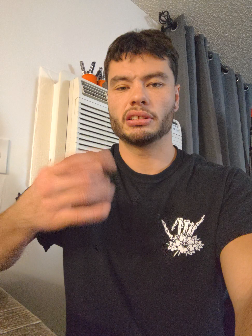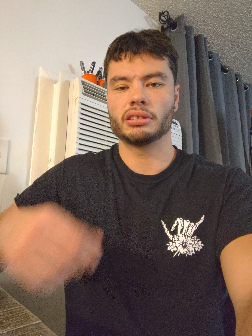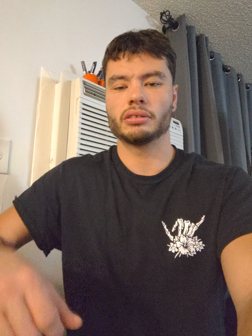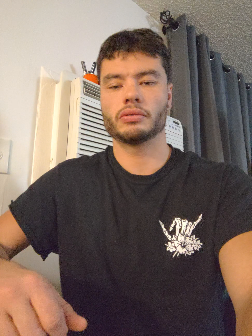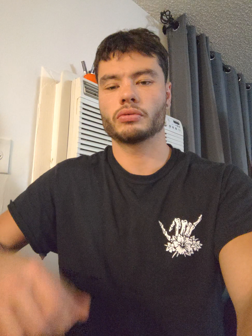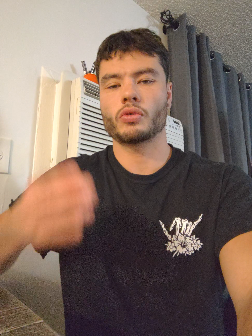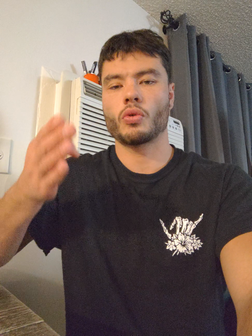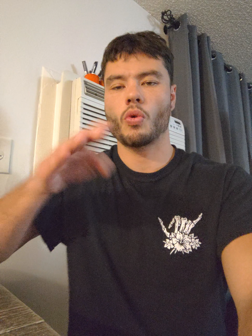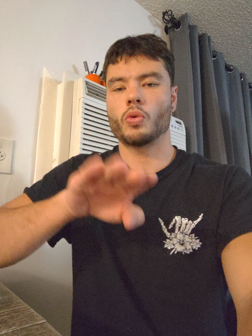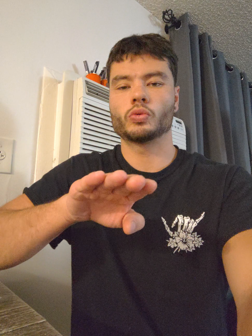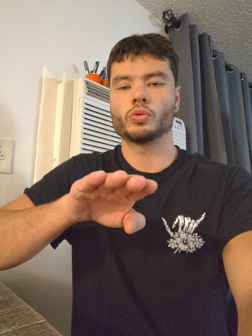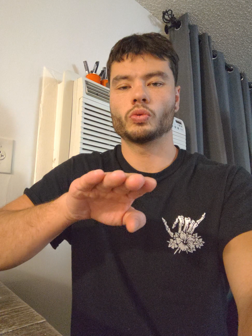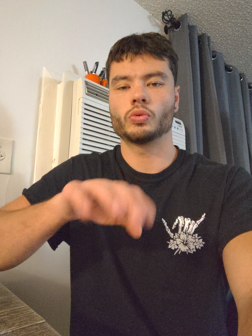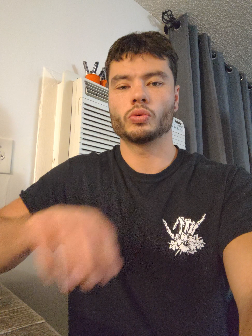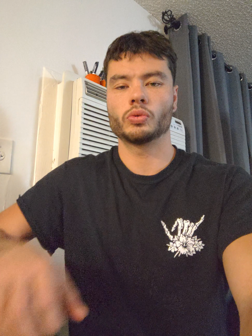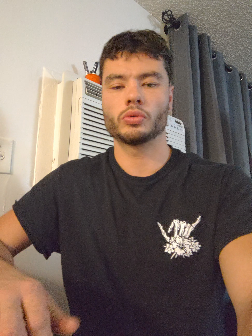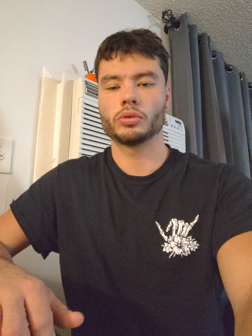close